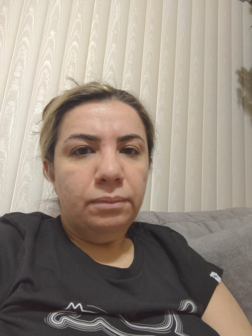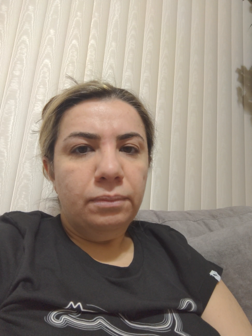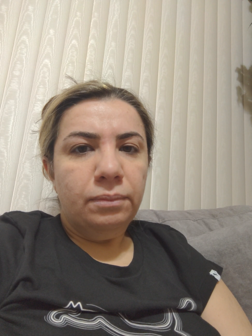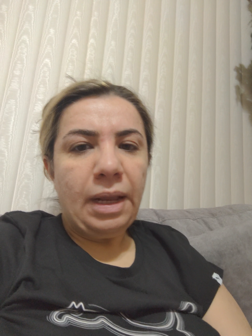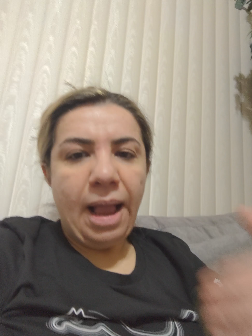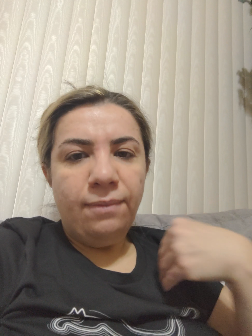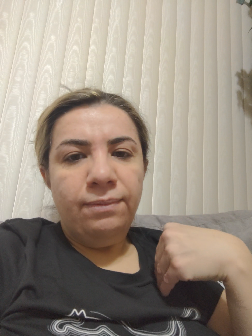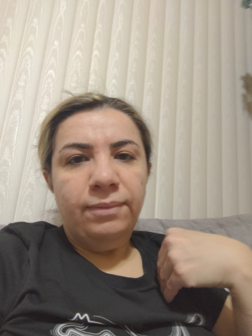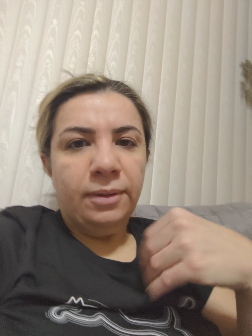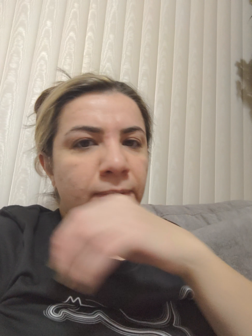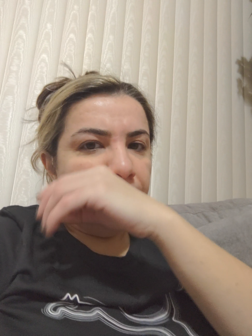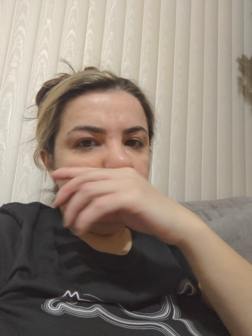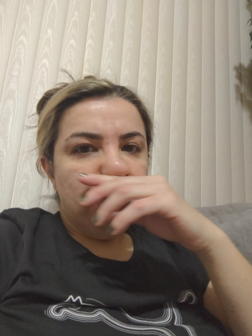have